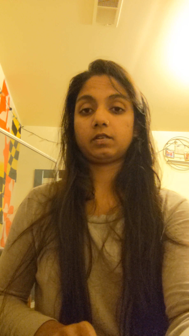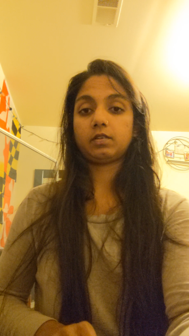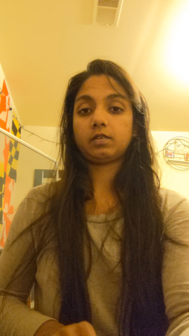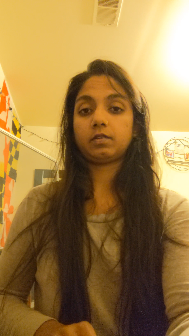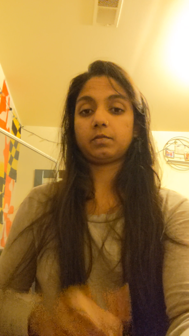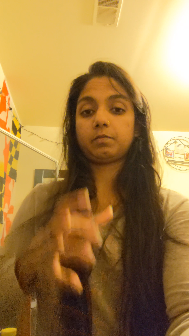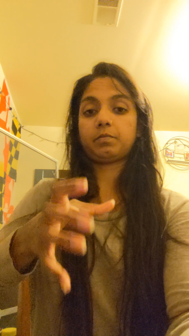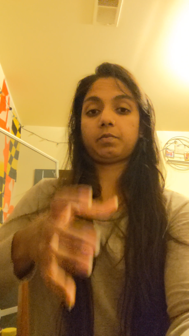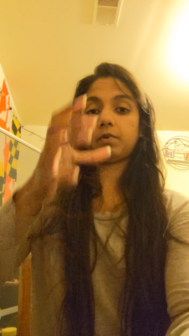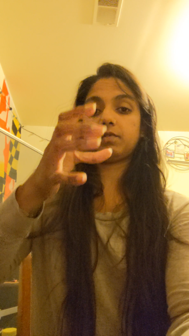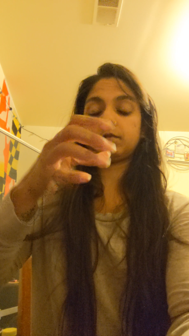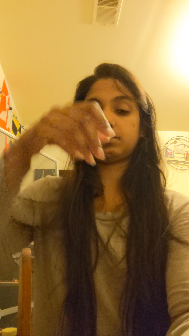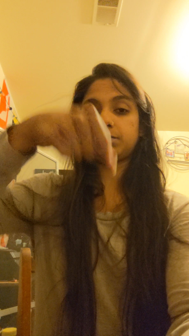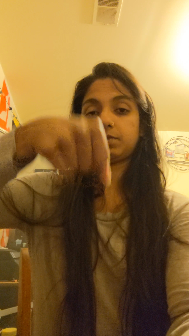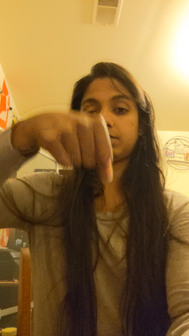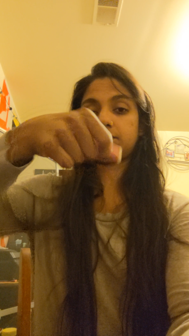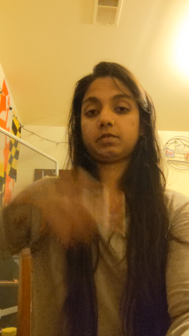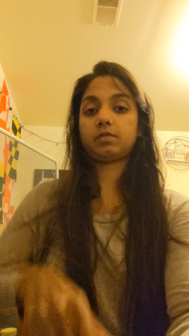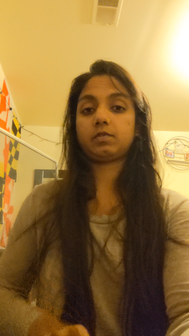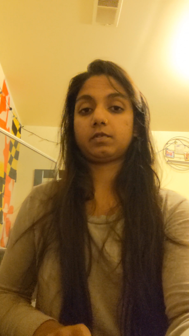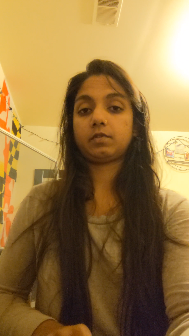bucket